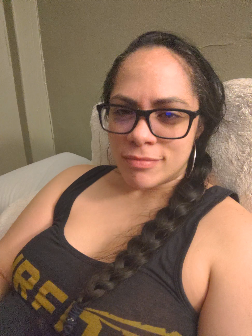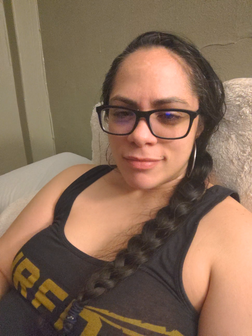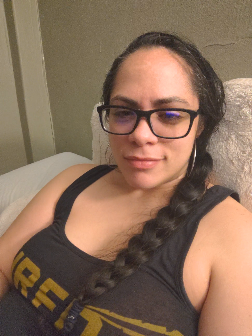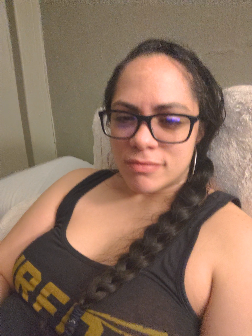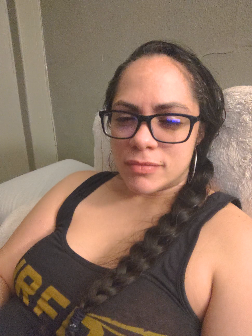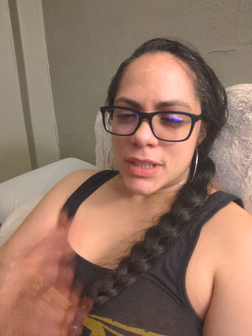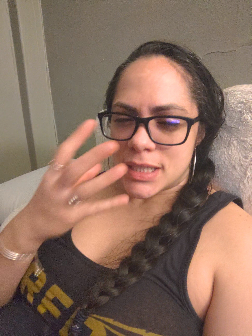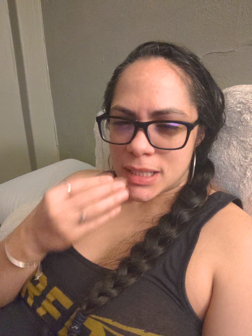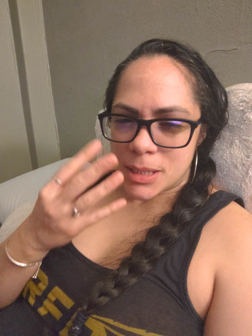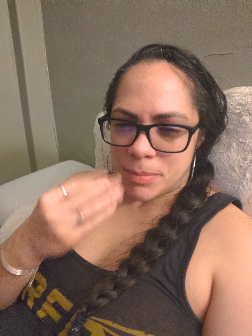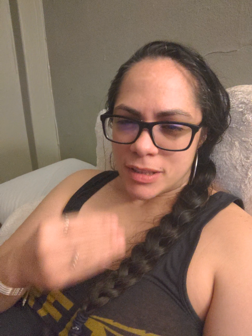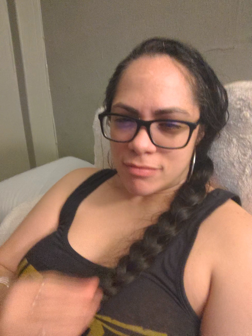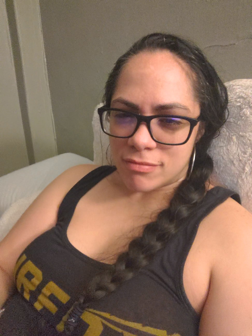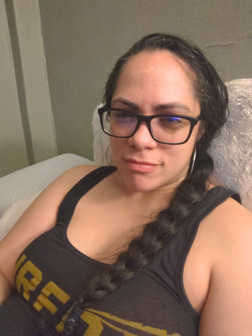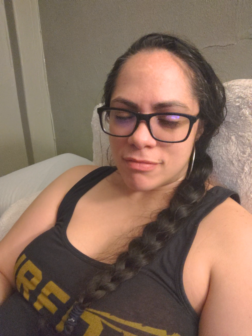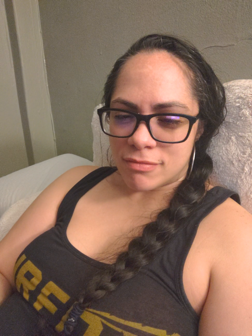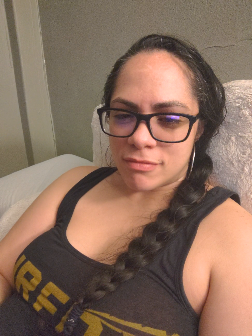sleepy